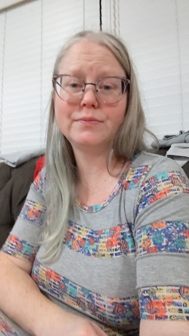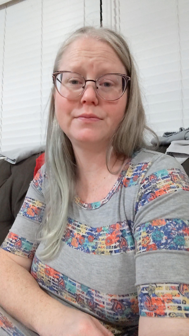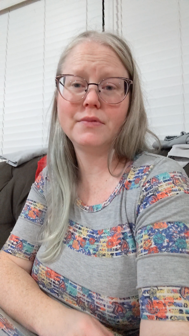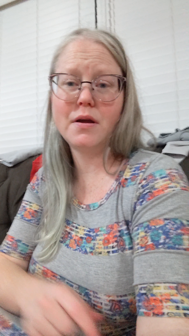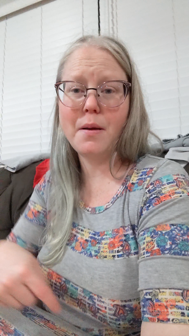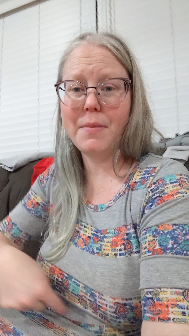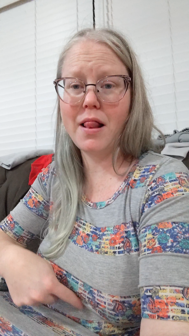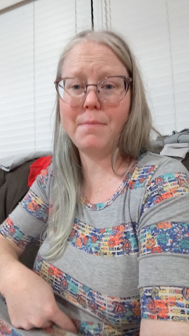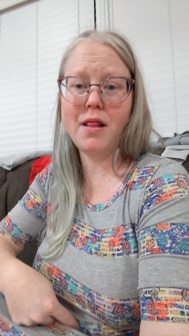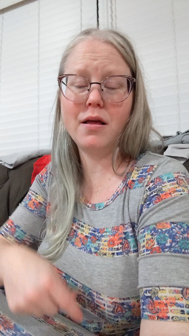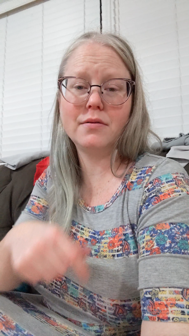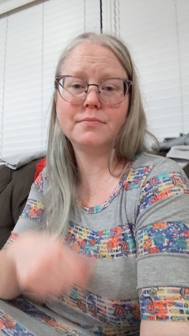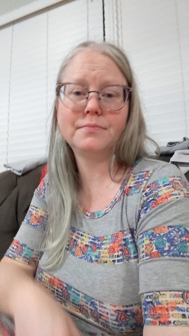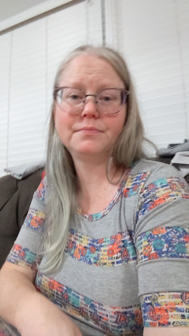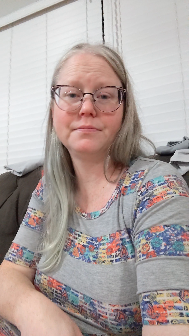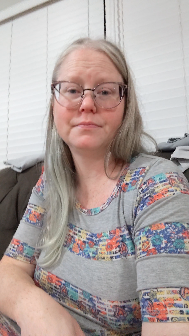belly button